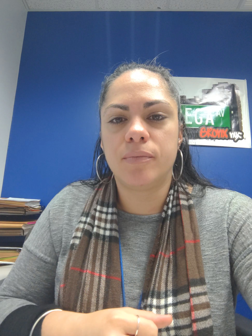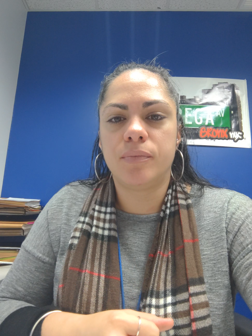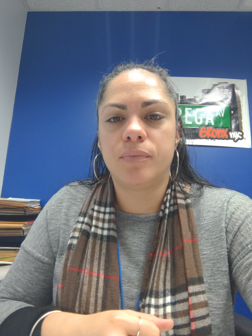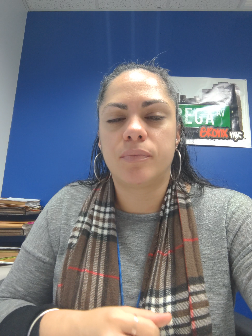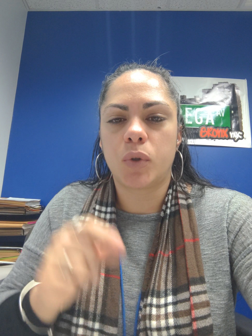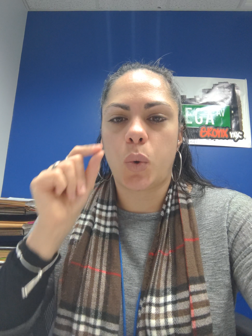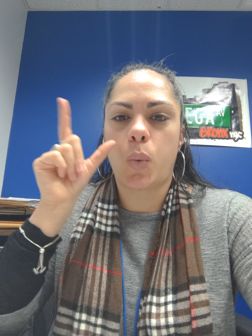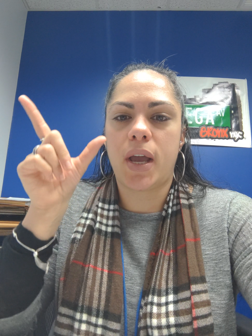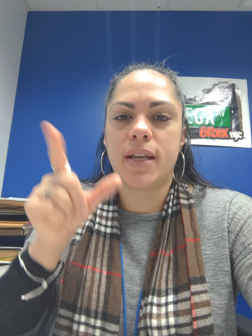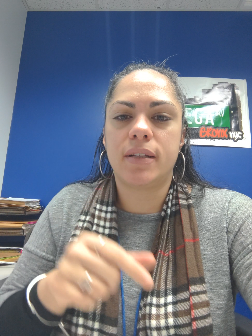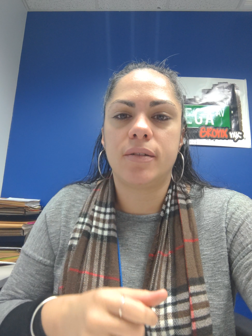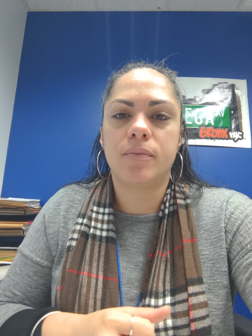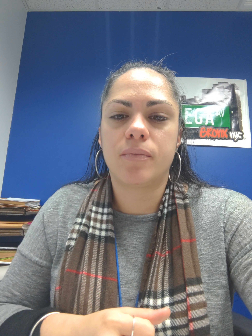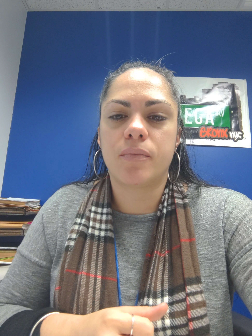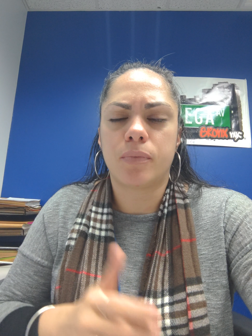wake